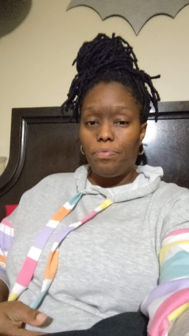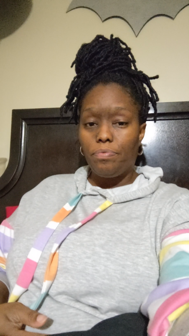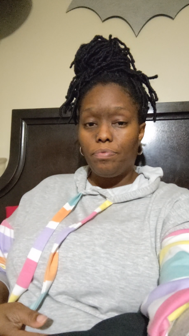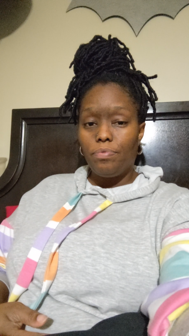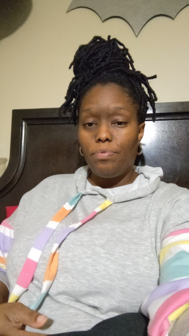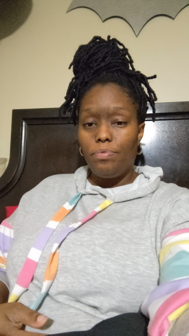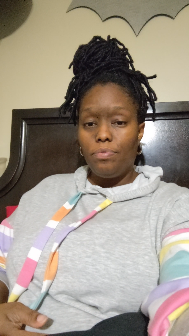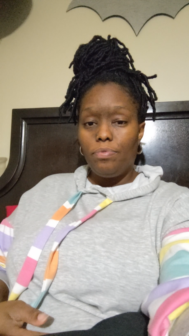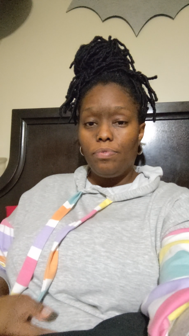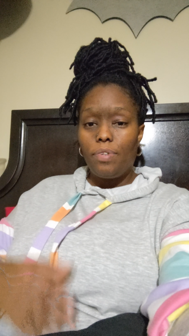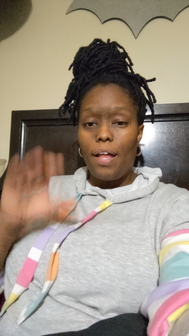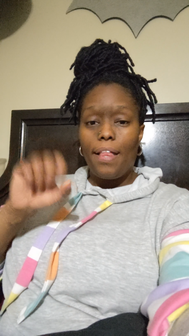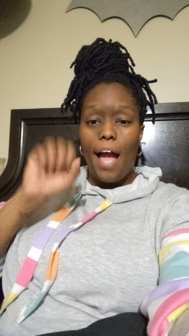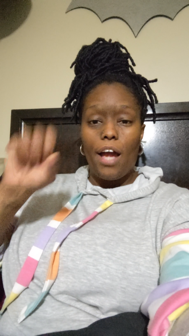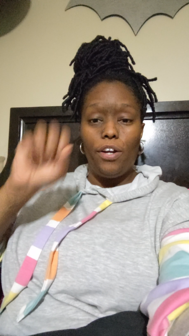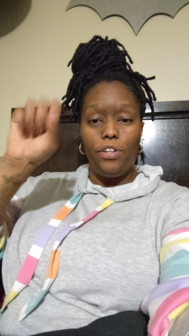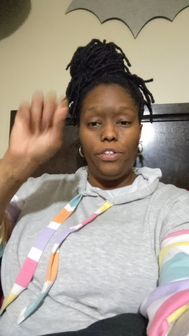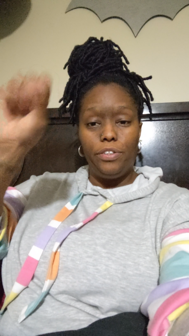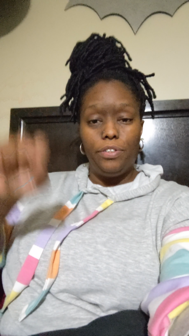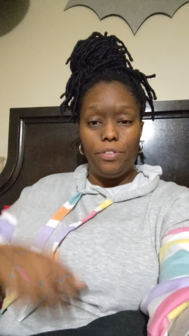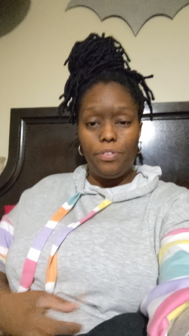ladder